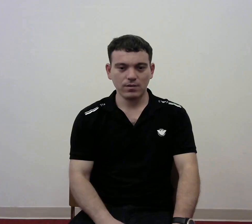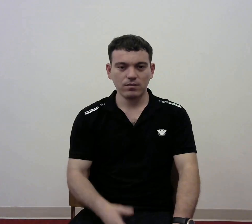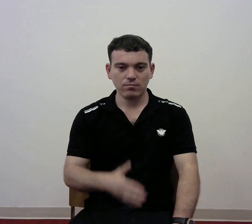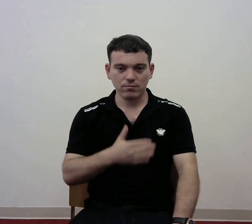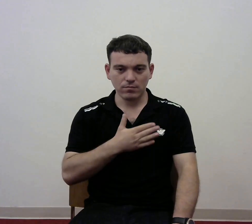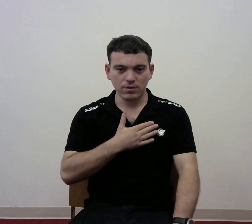mən